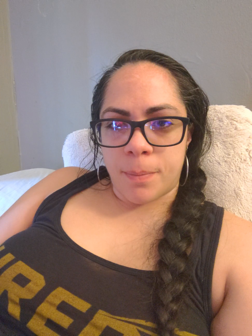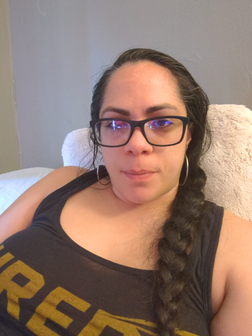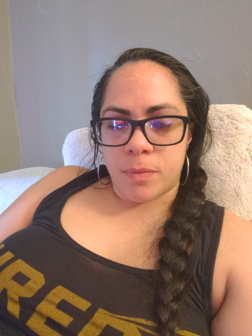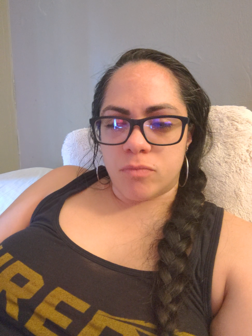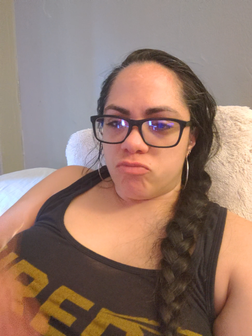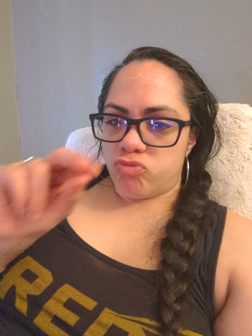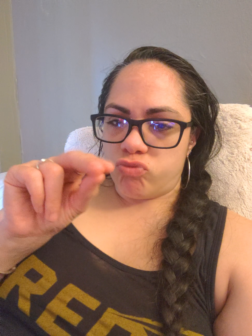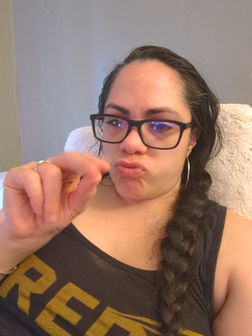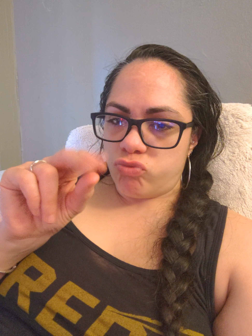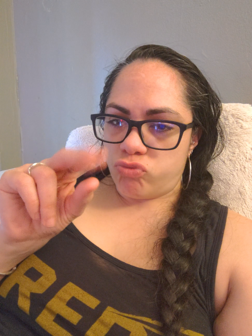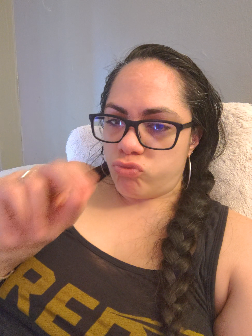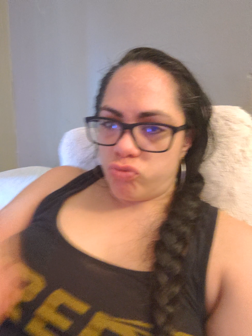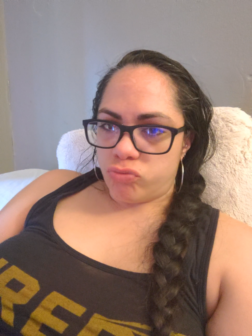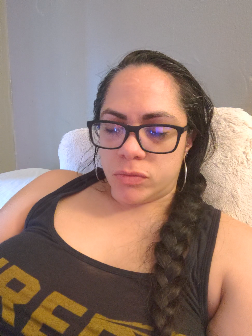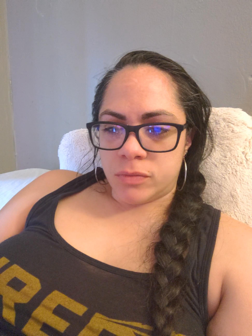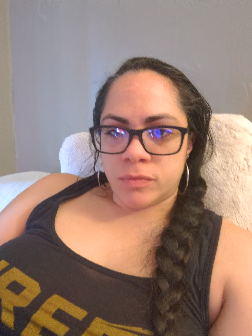no